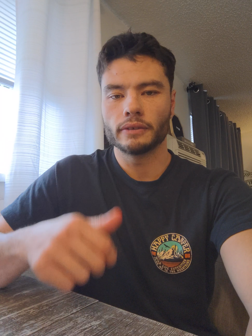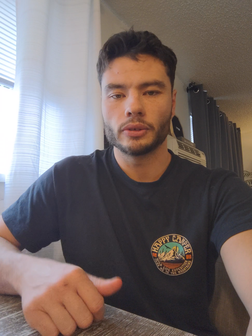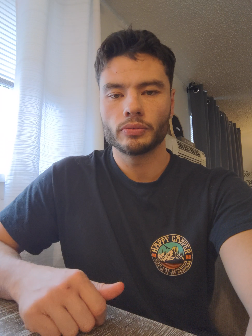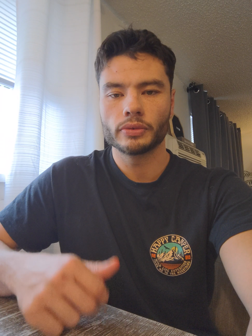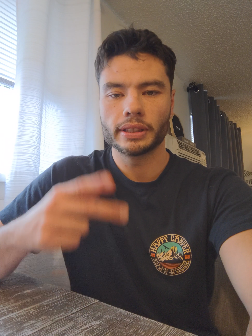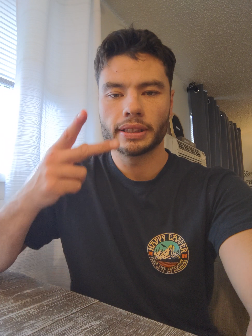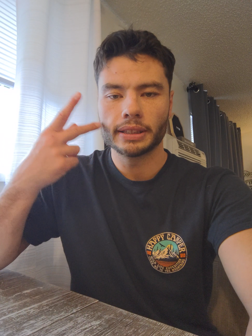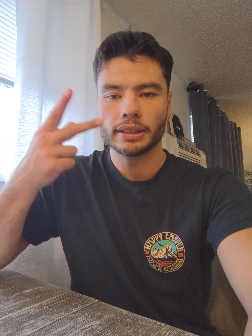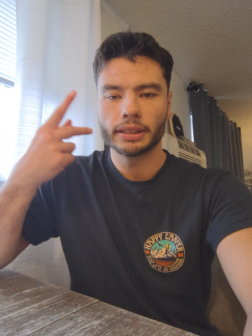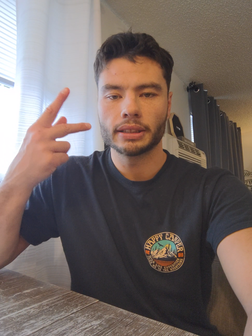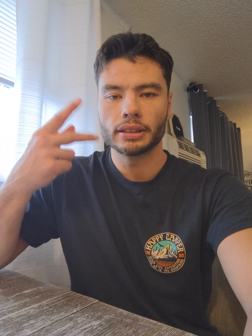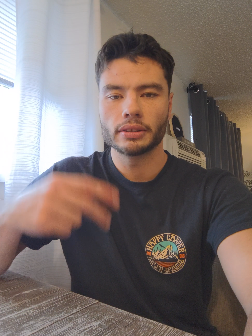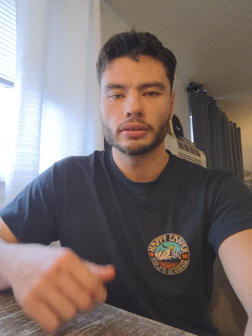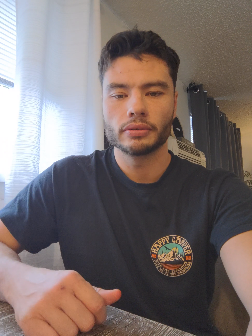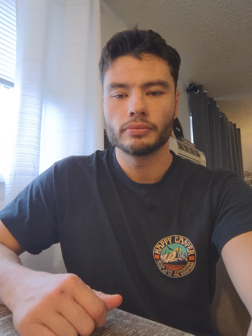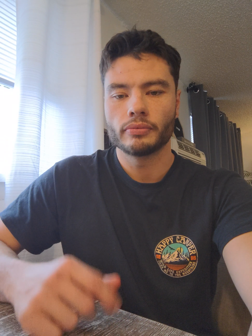kitty